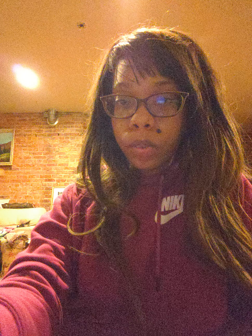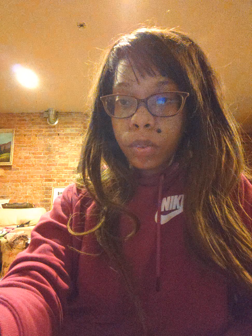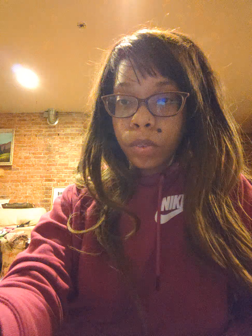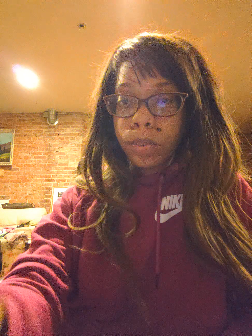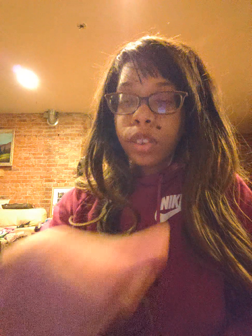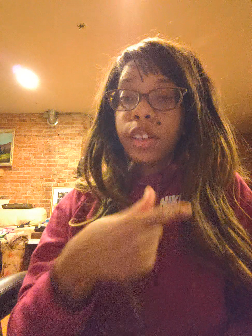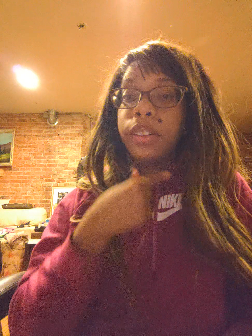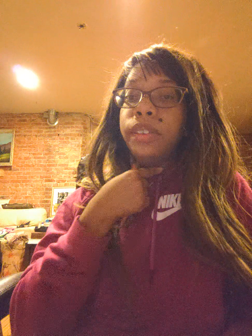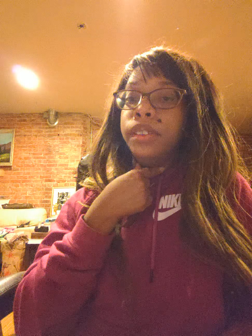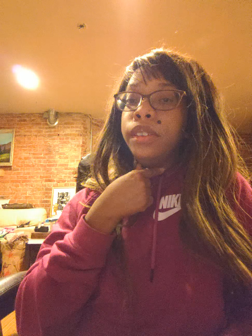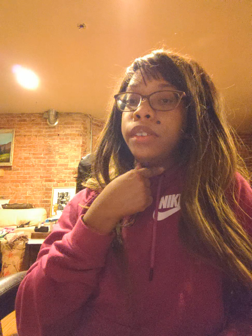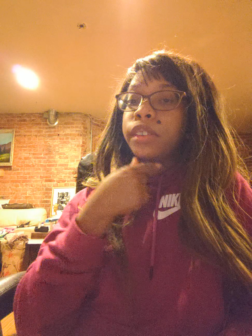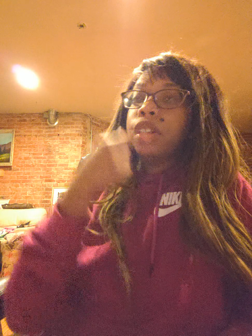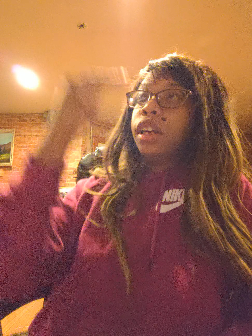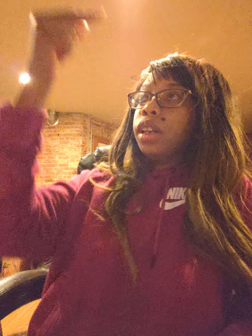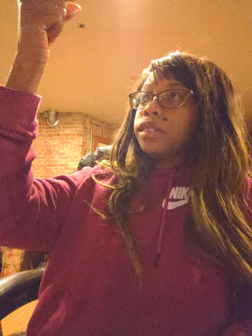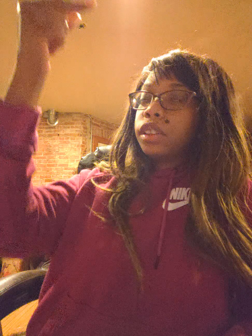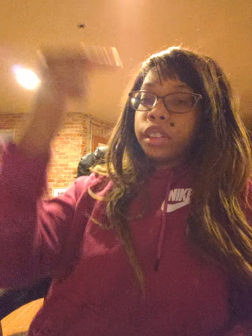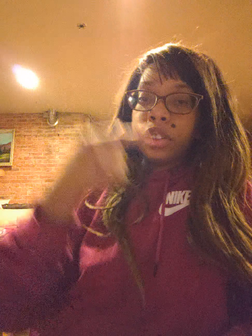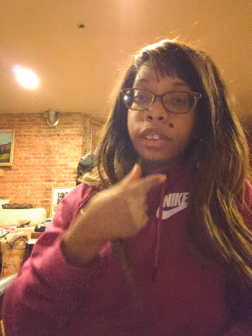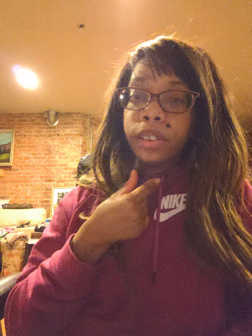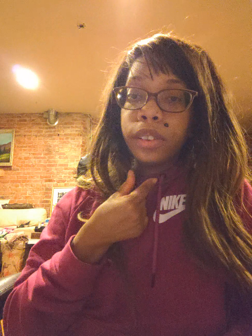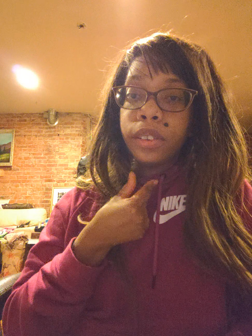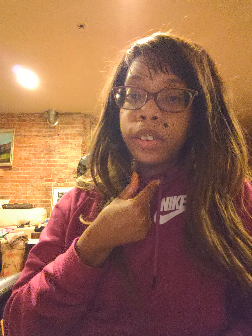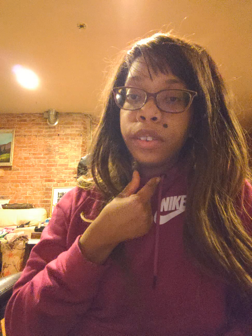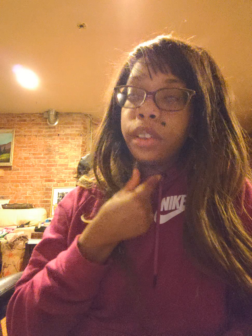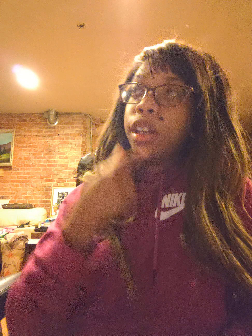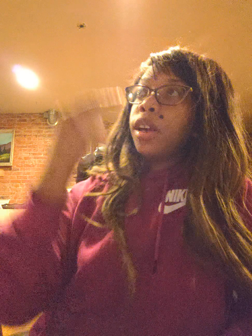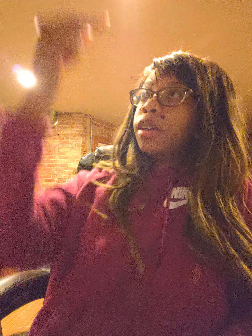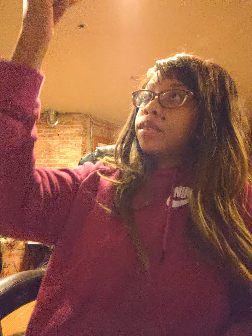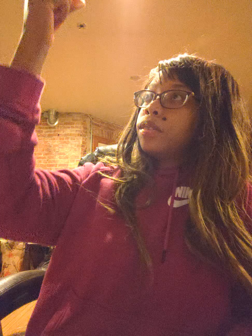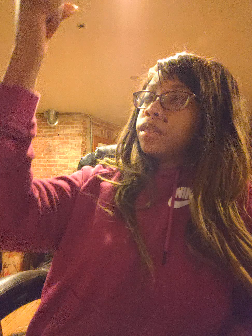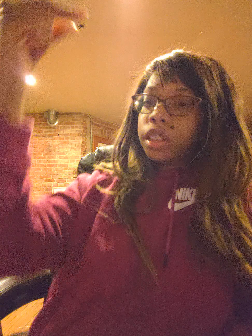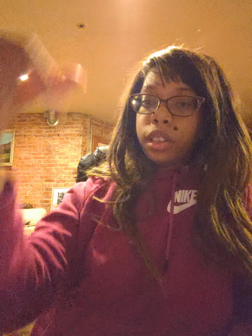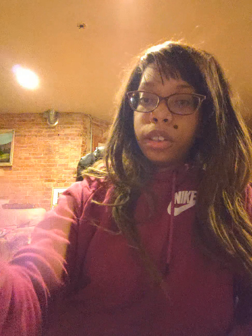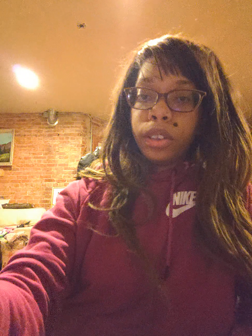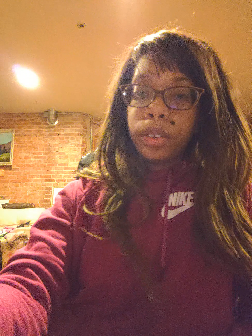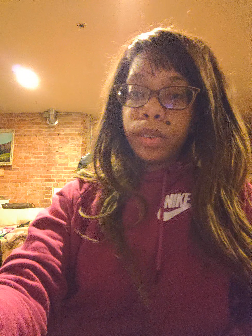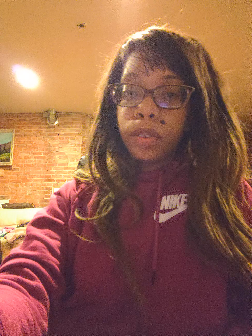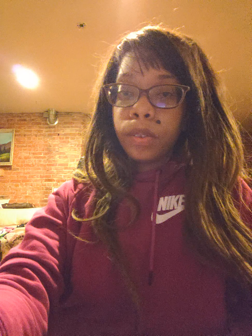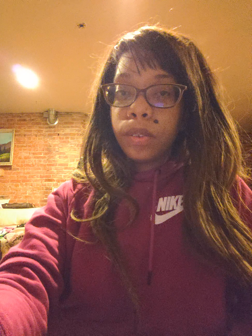giraffe